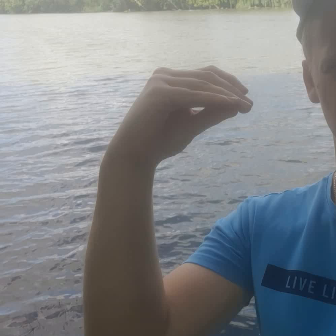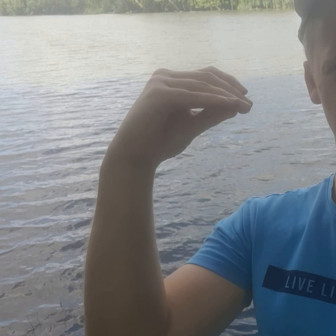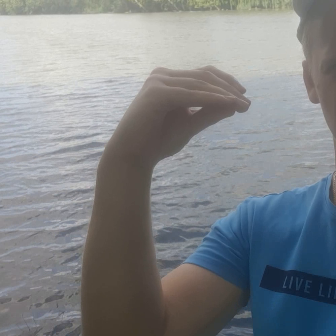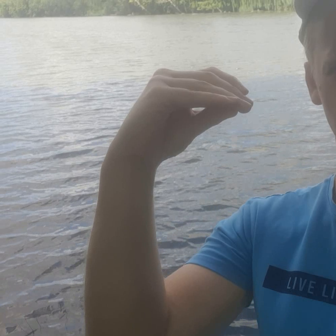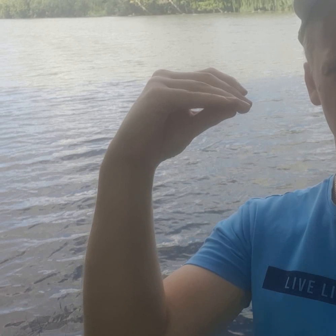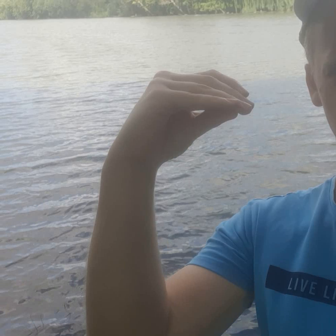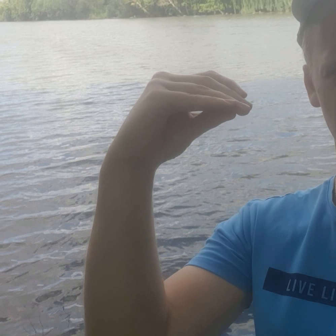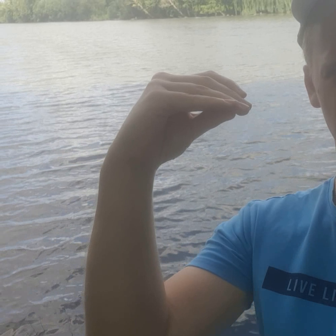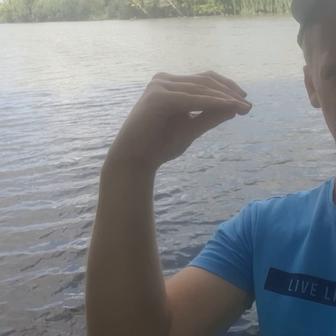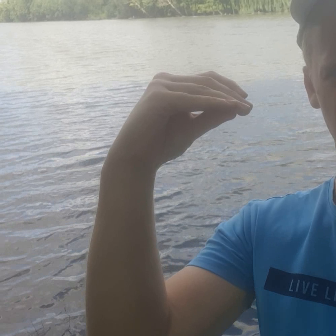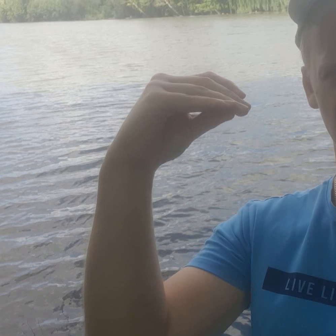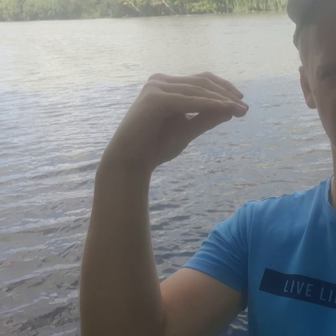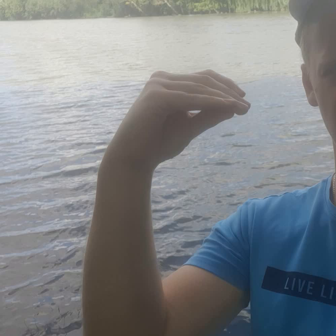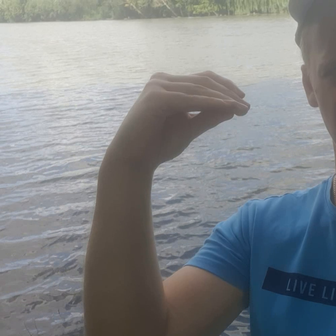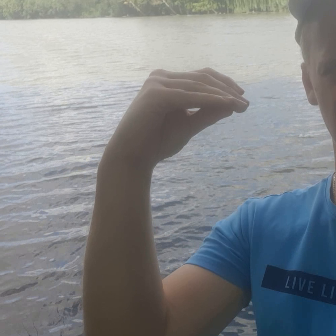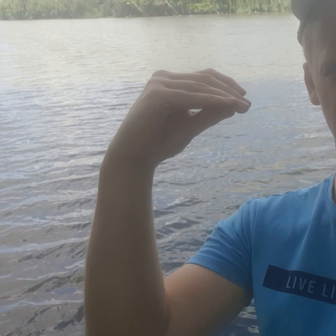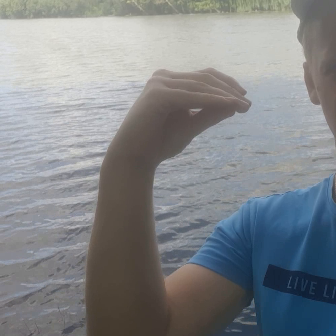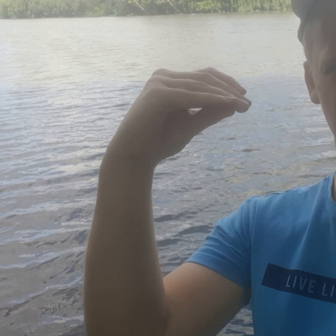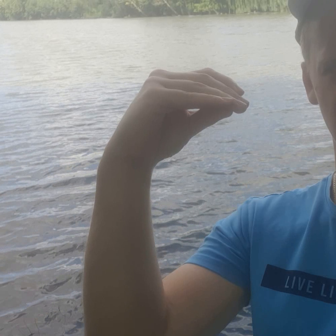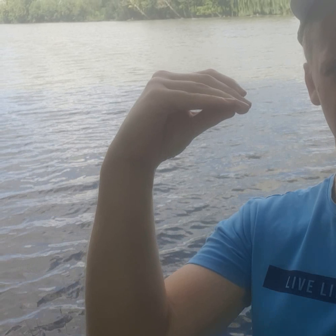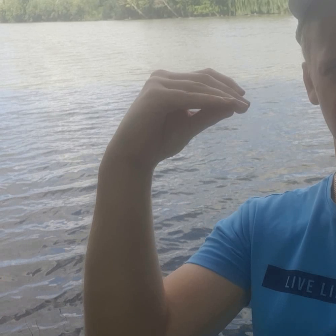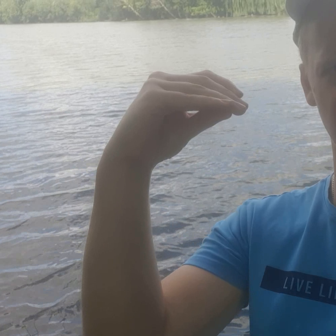Ж